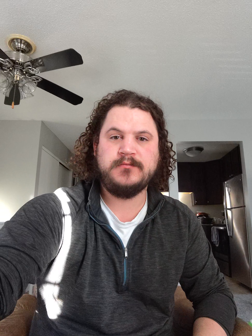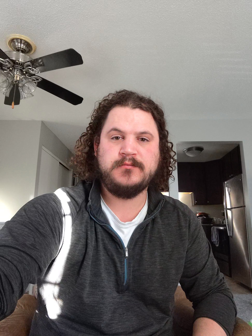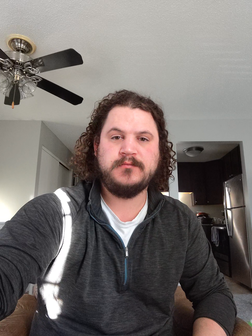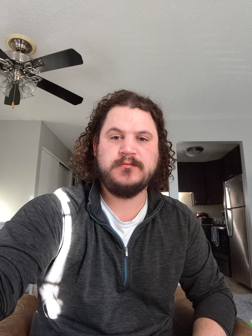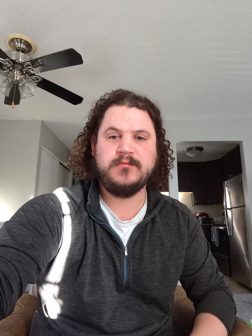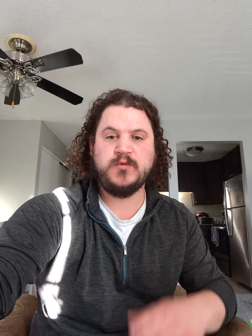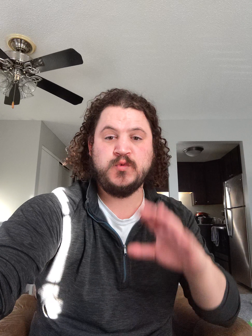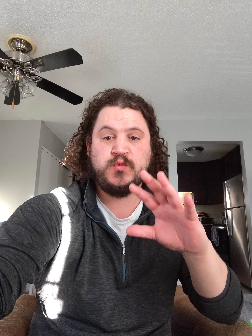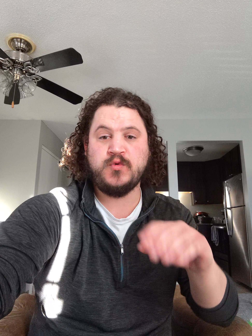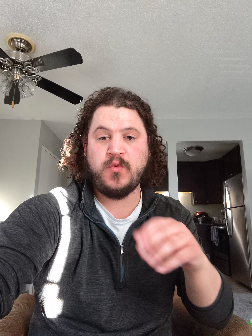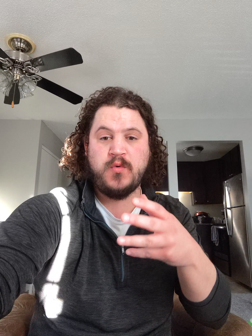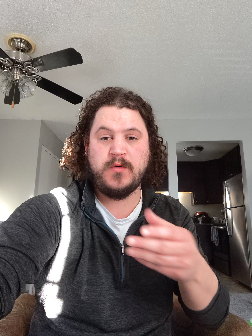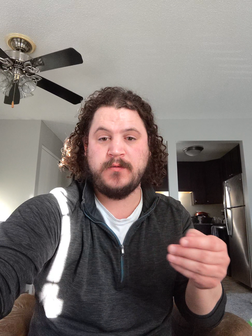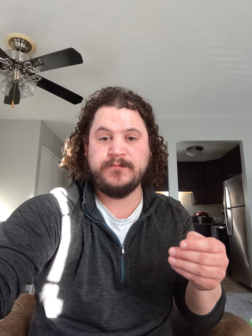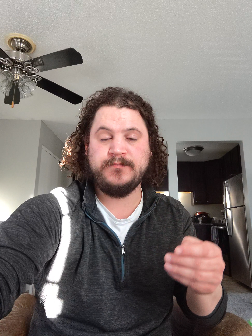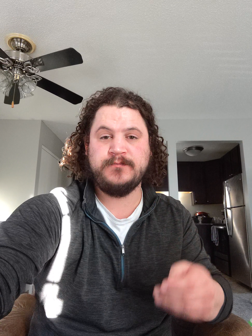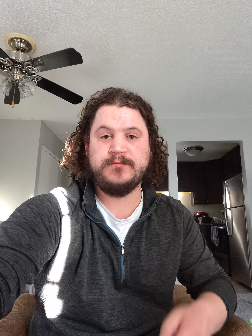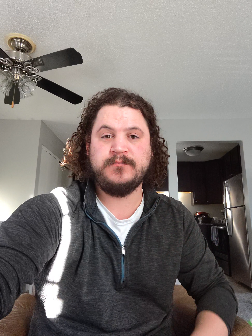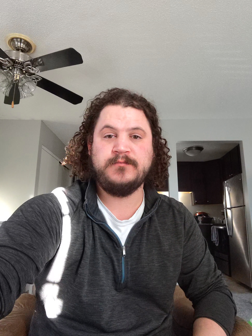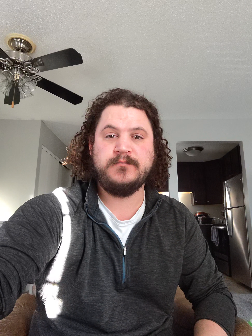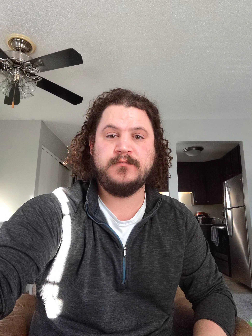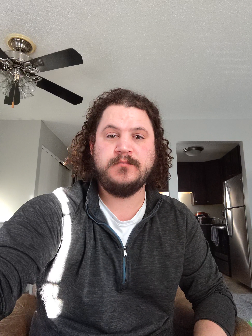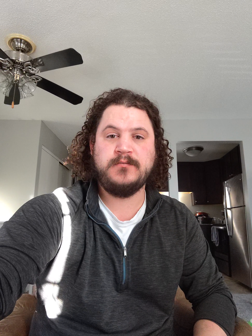story